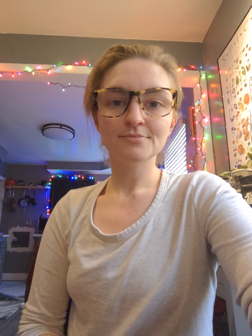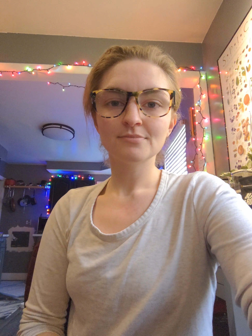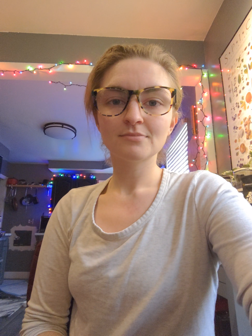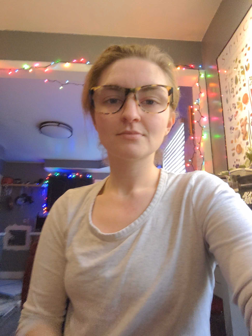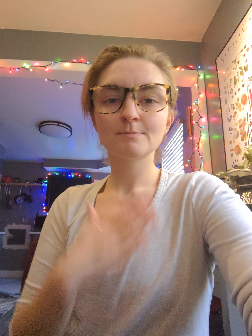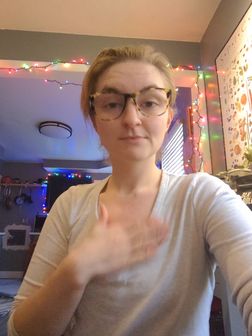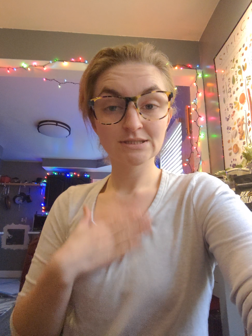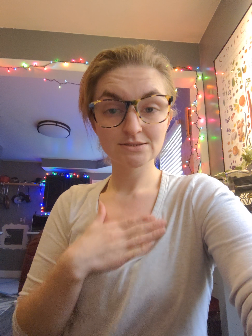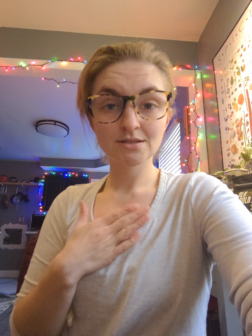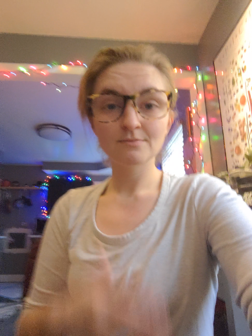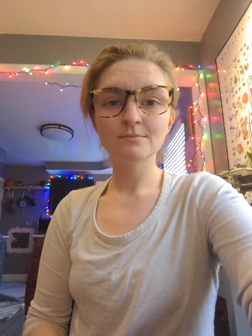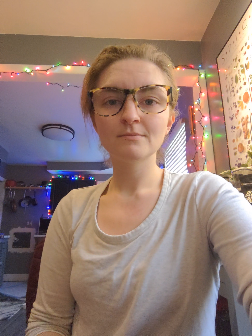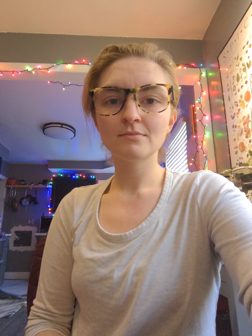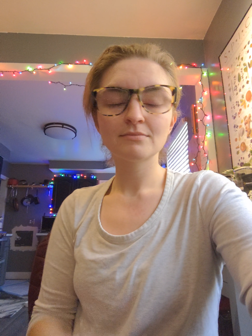please